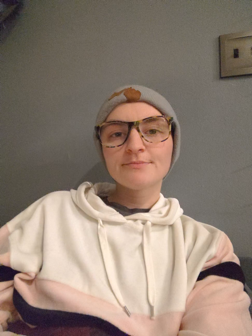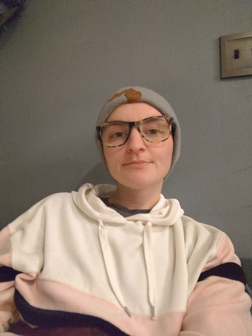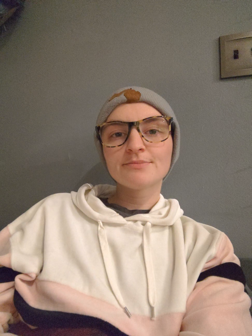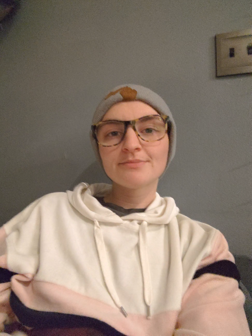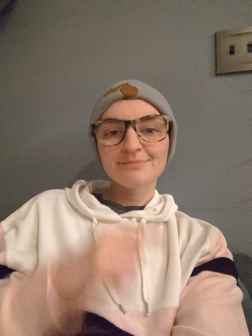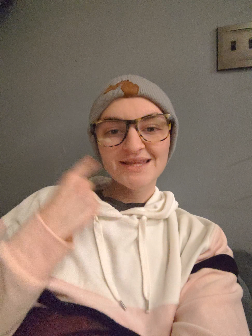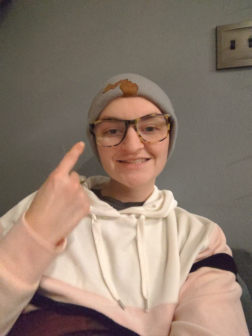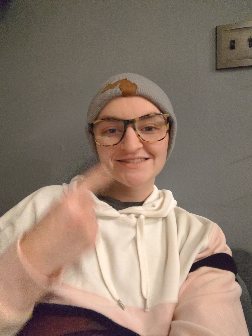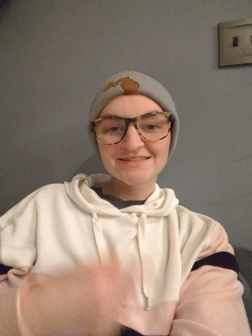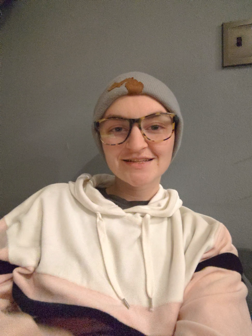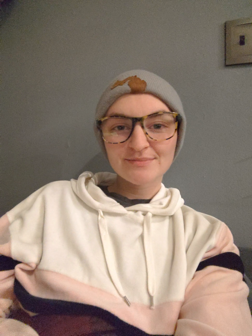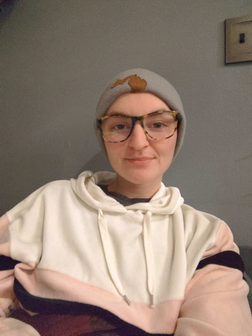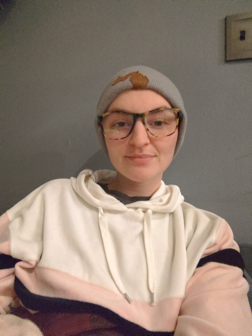smile